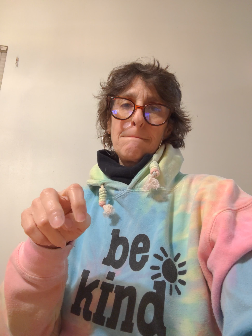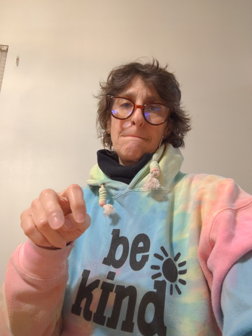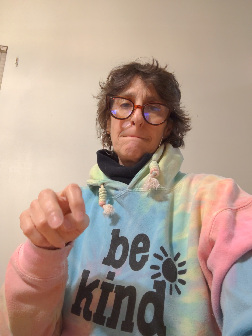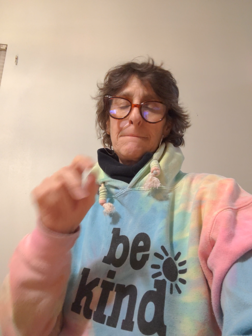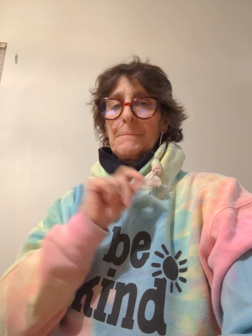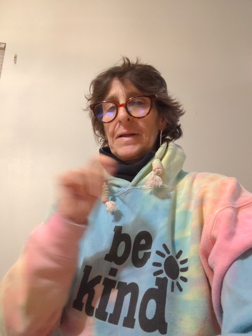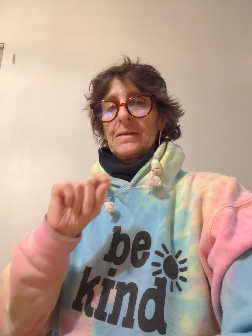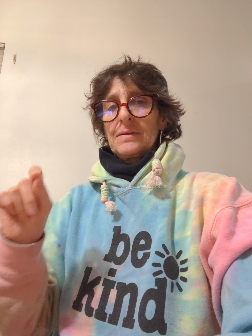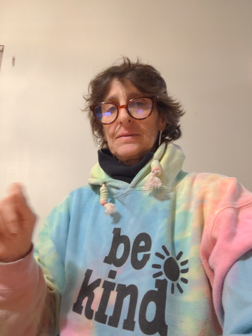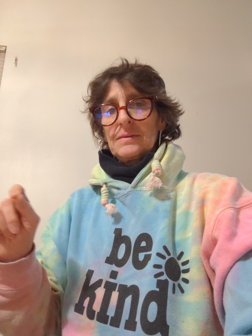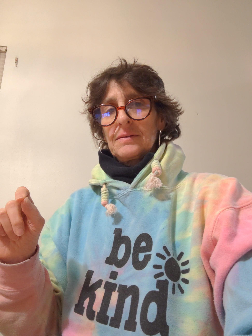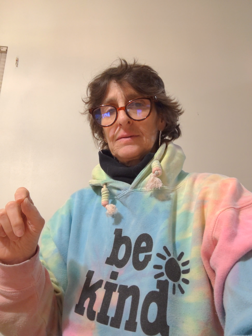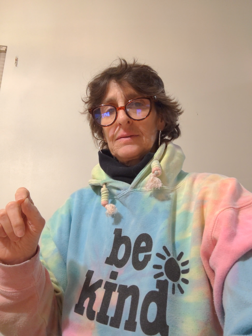pen